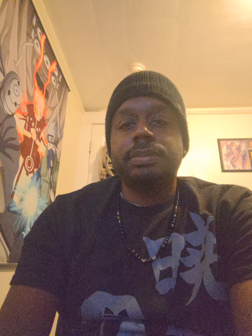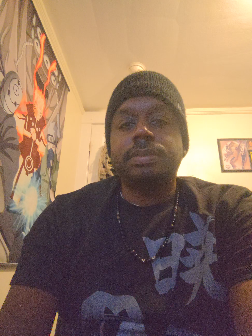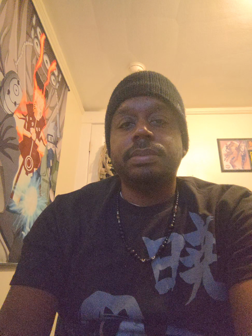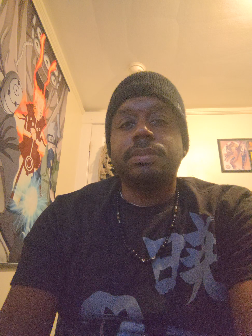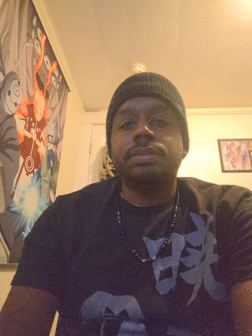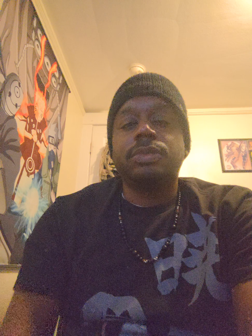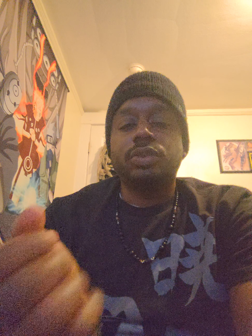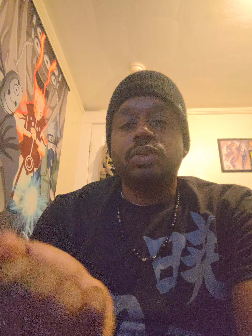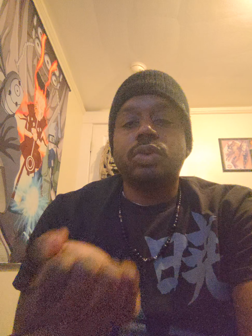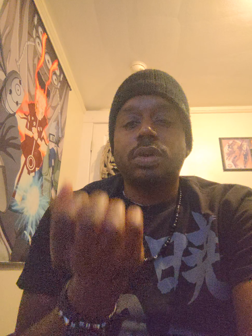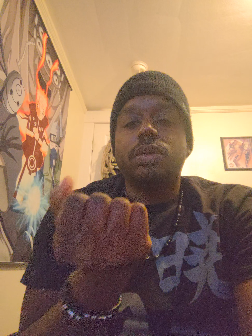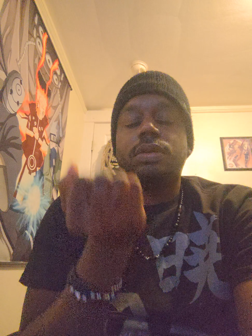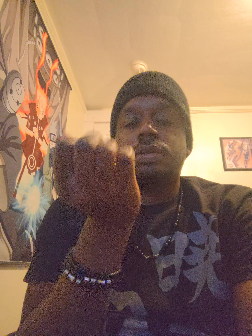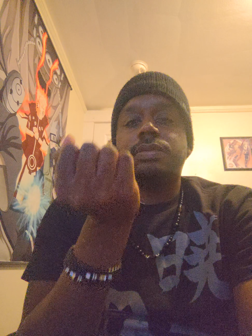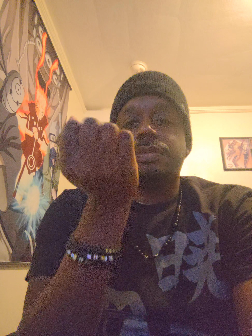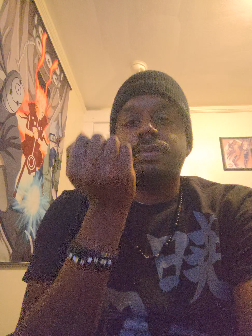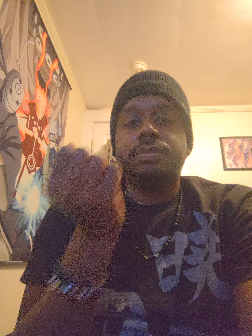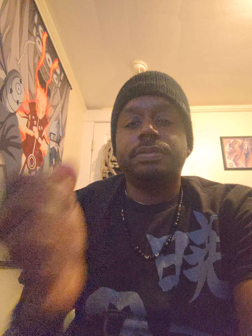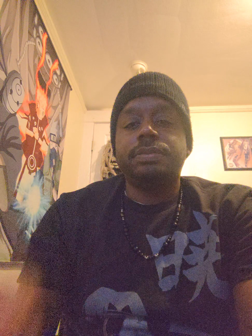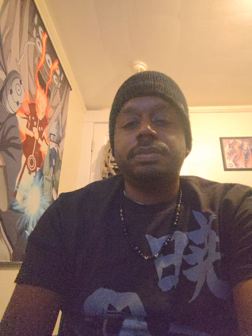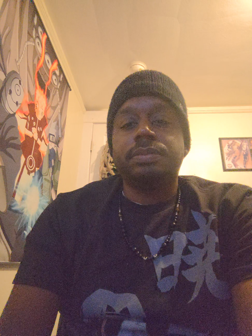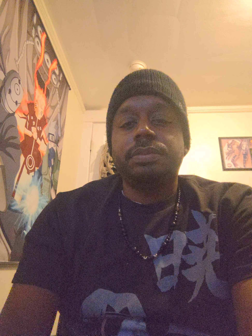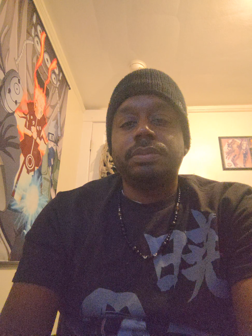drawer